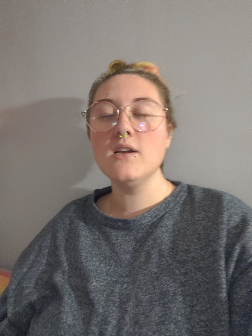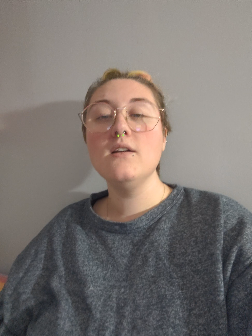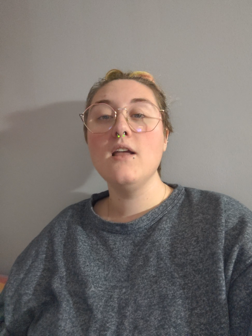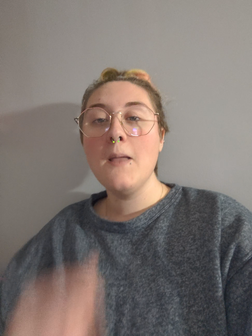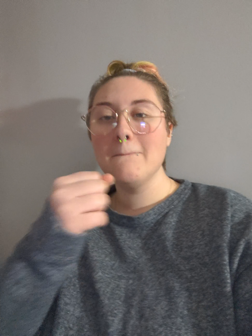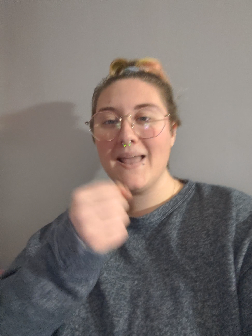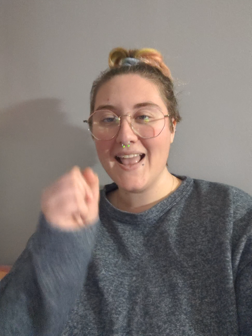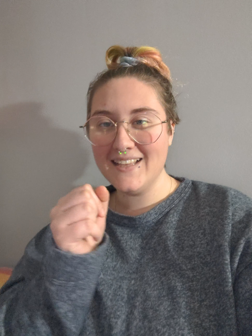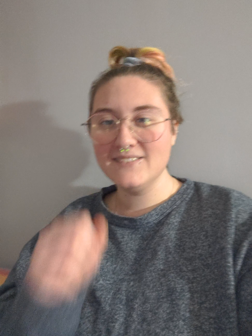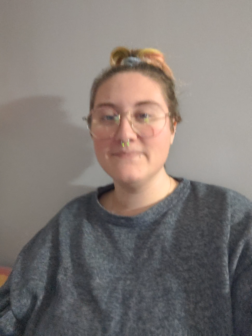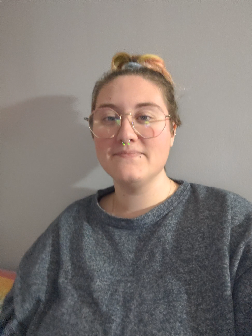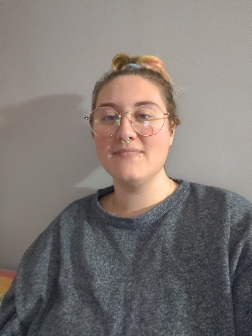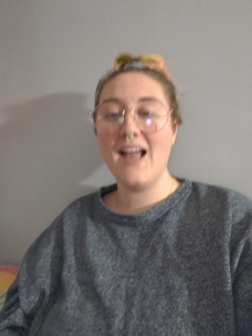make